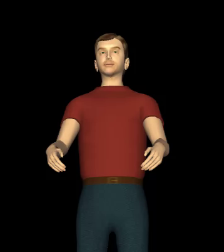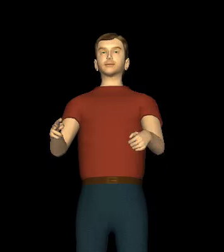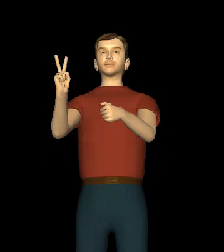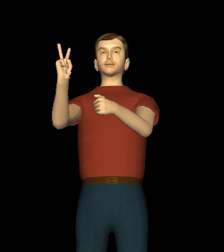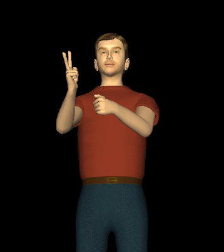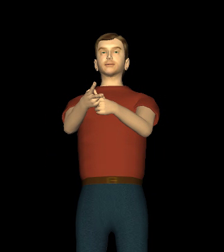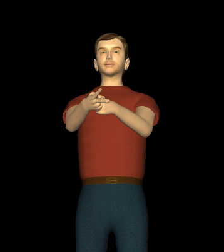سيء